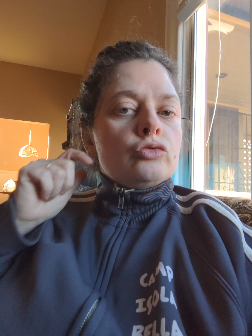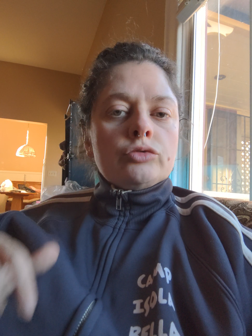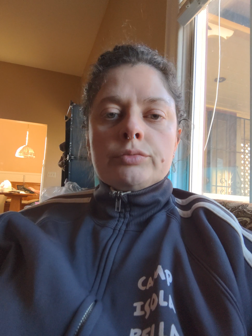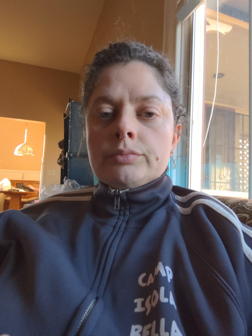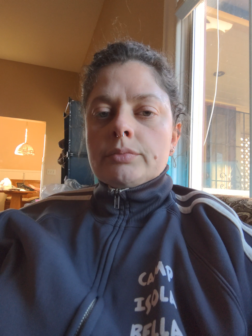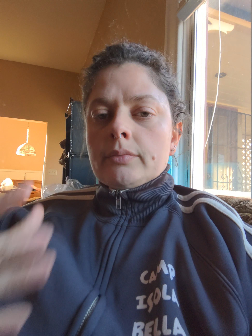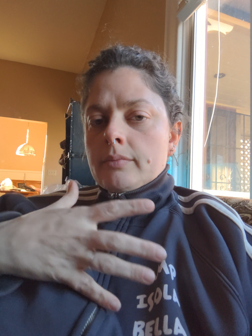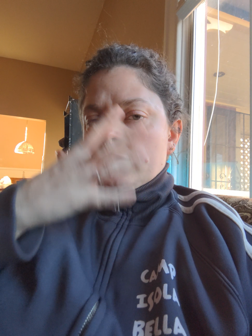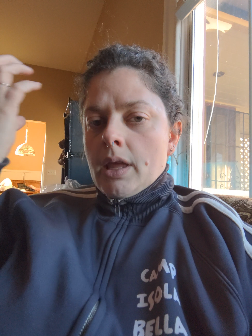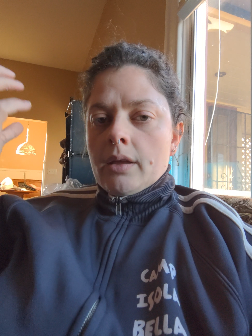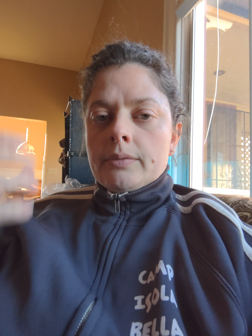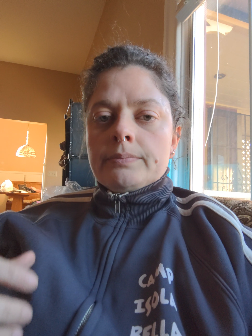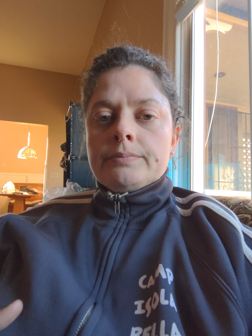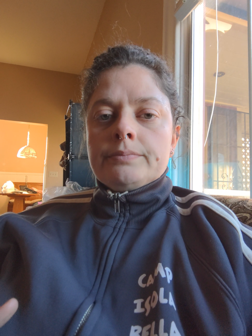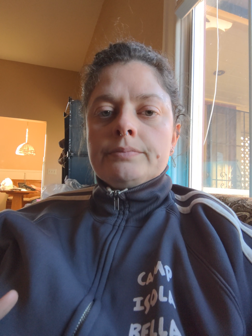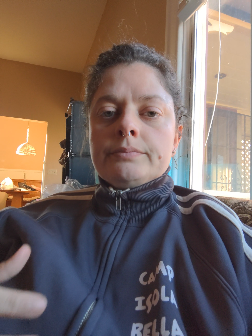mad